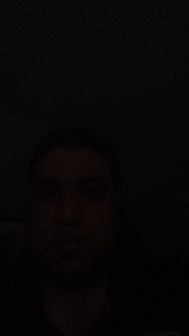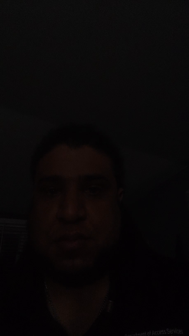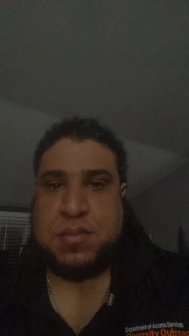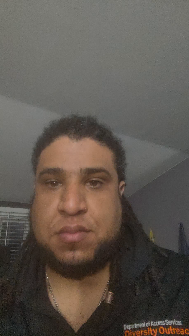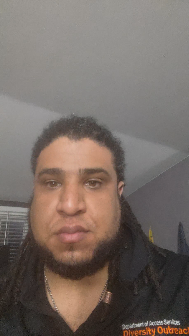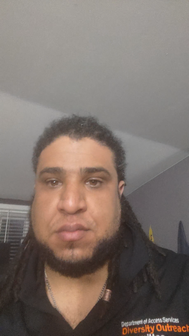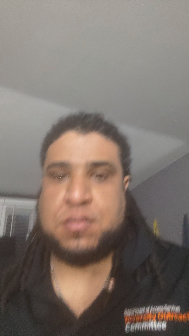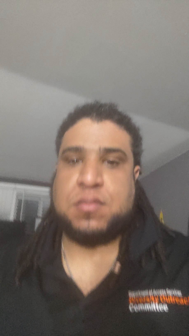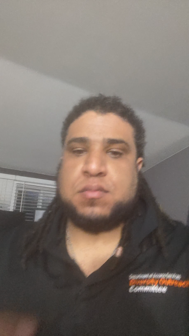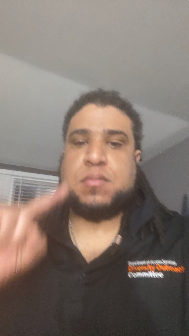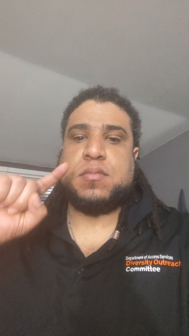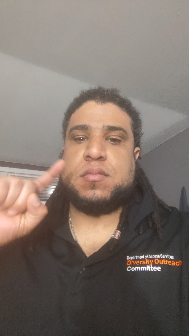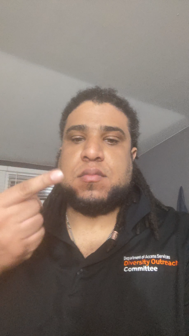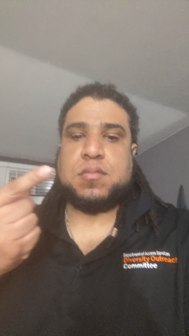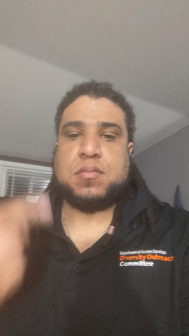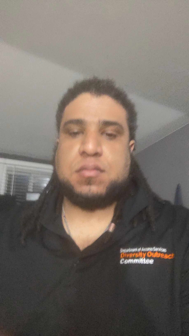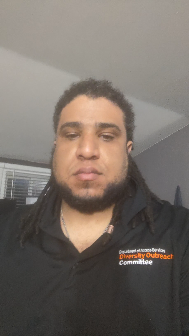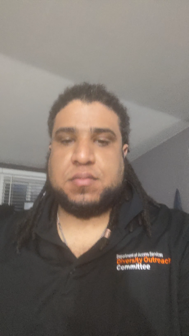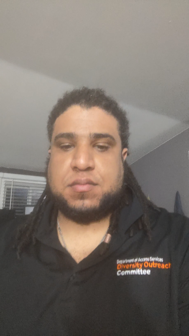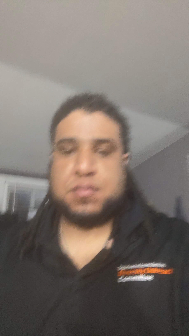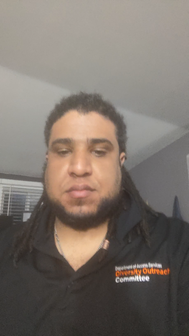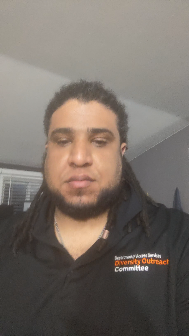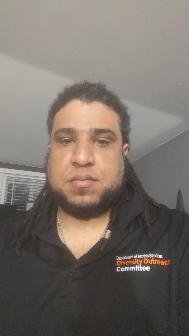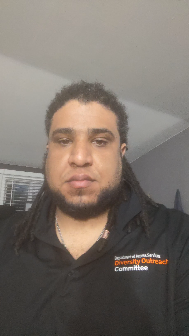hurt